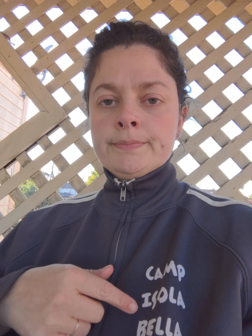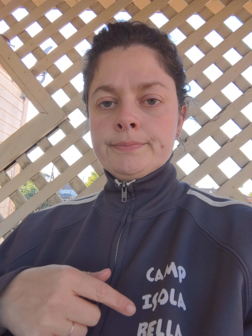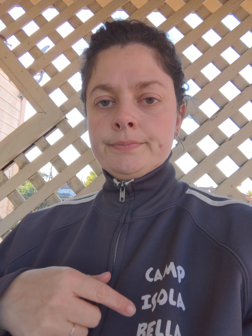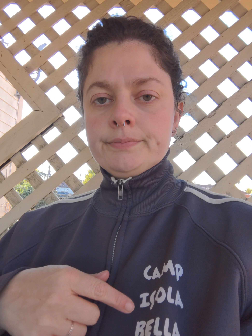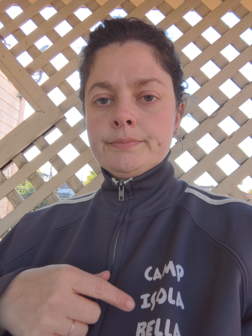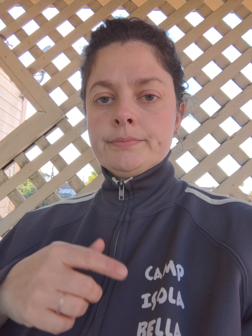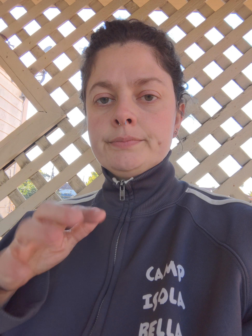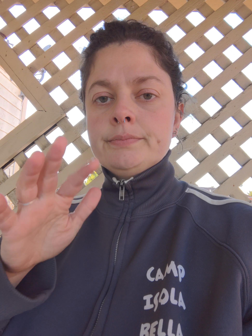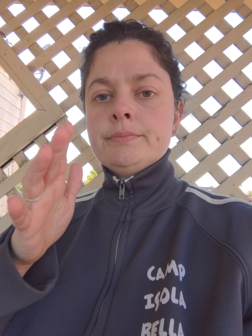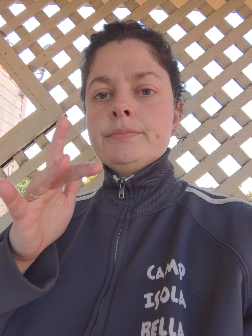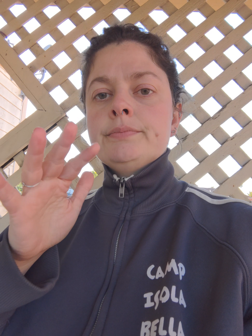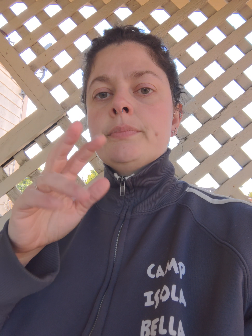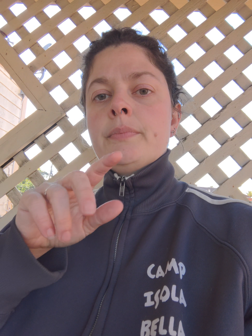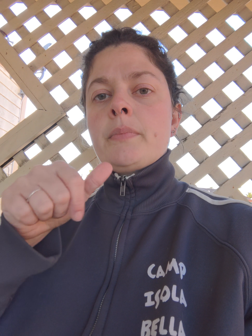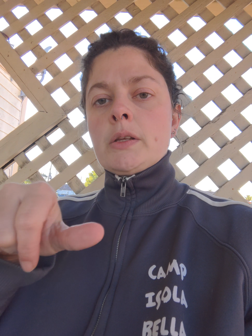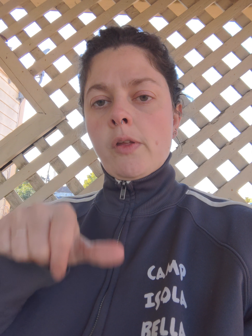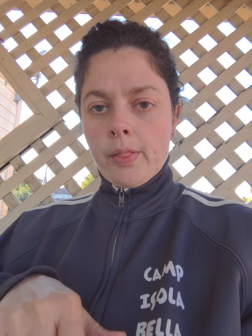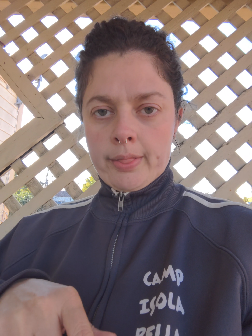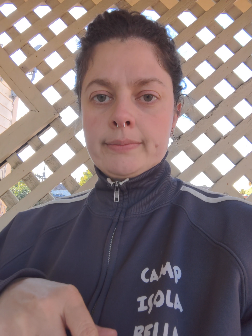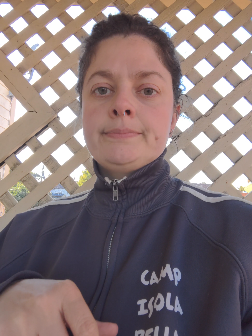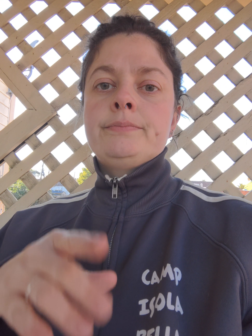puzzle